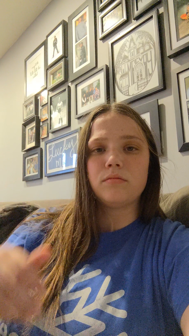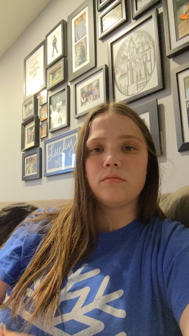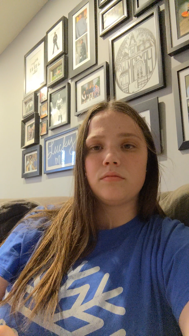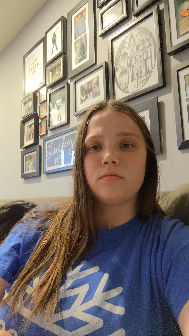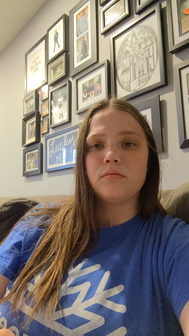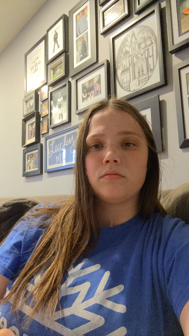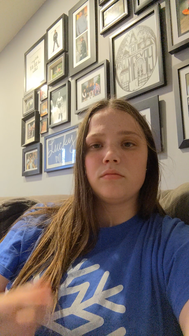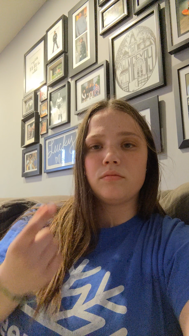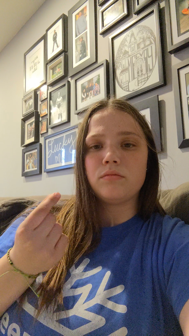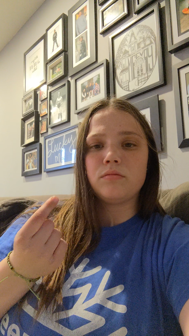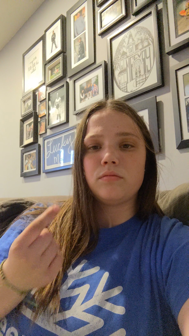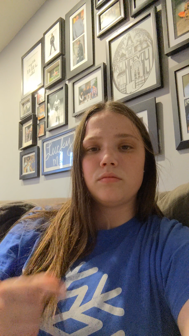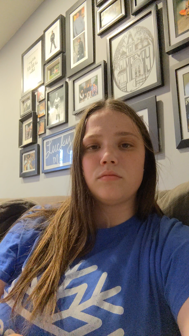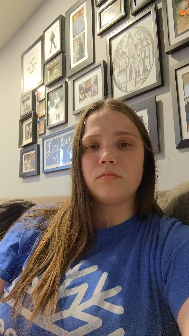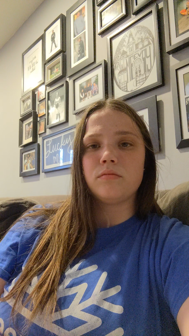do